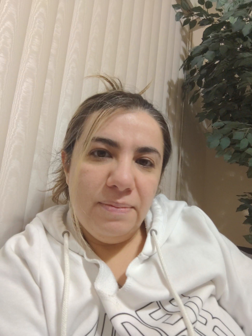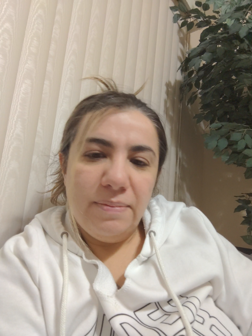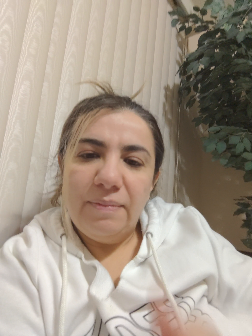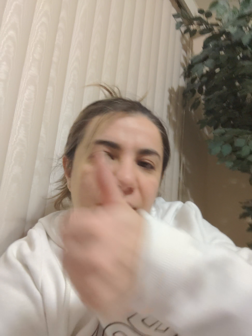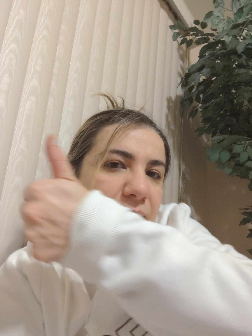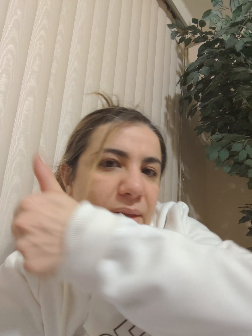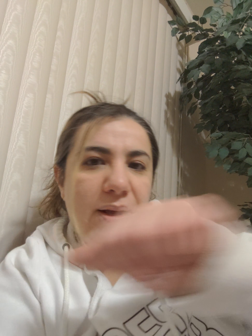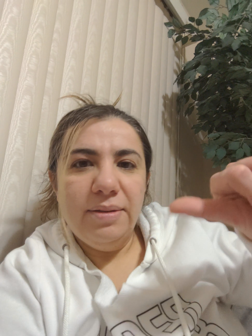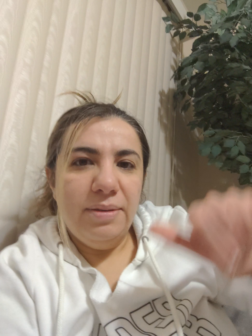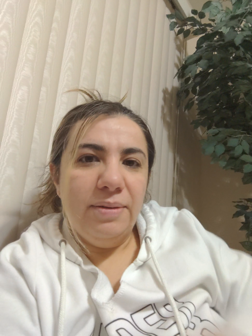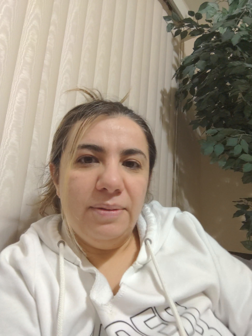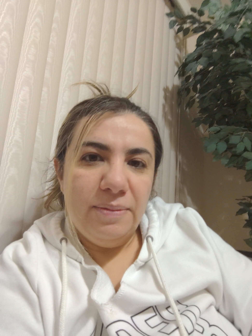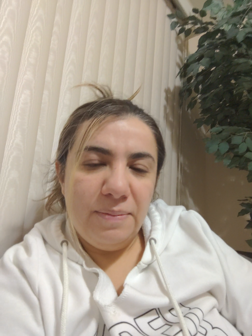any